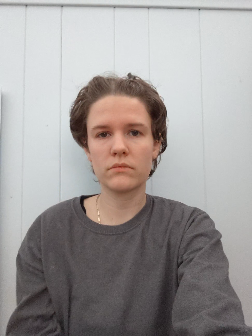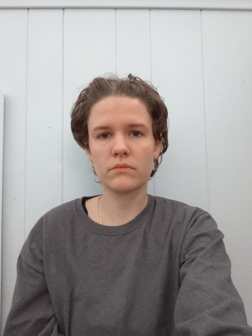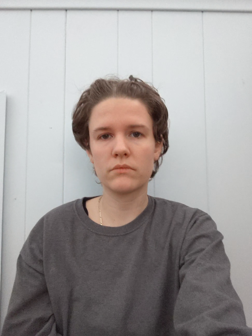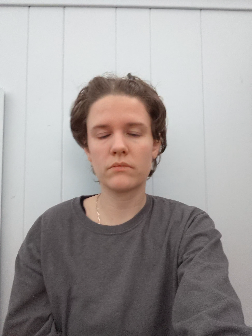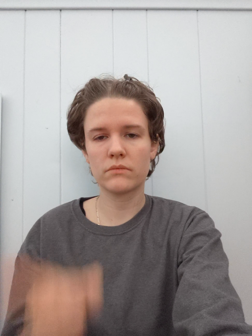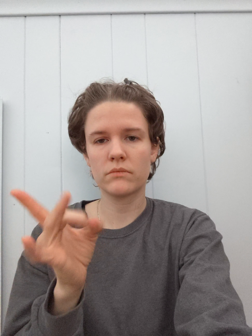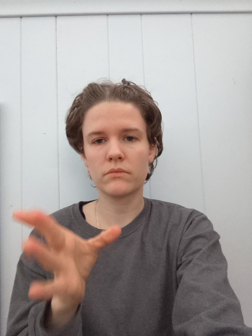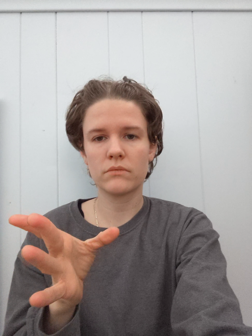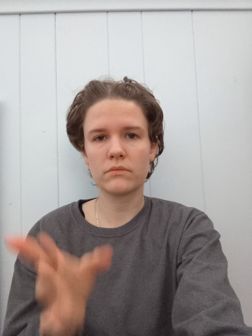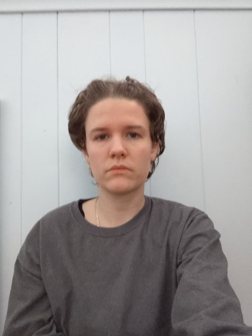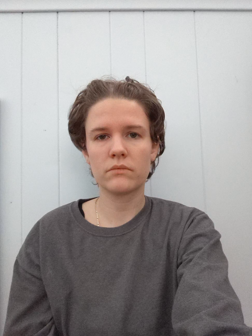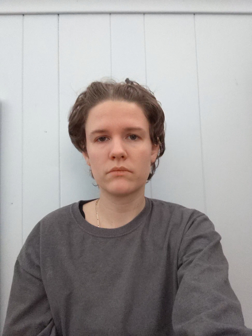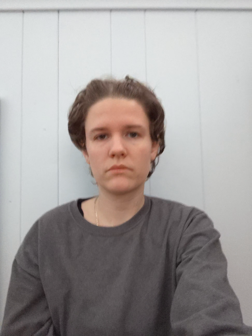hate